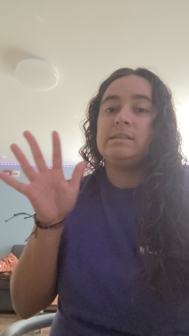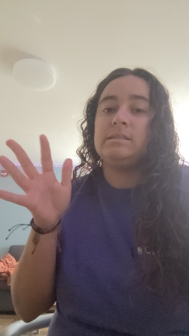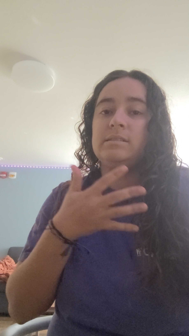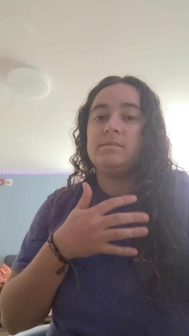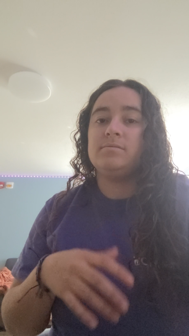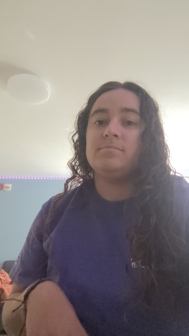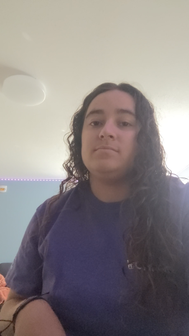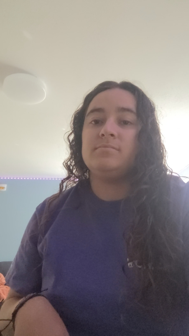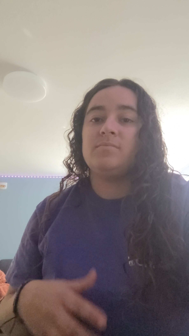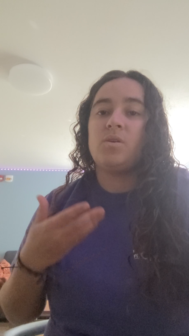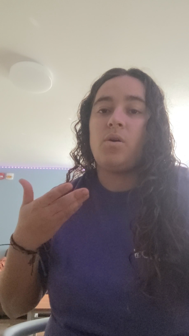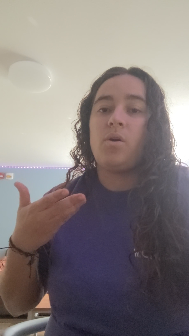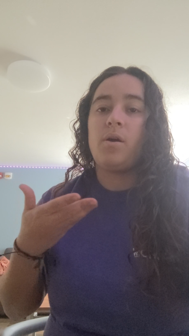oven